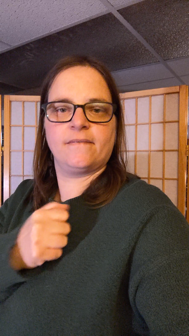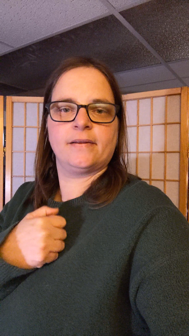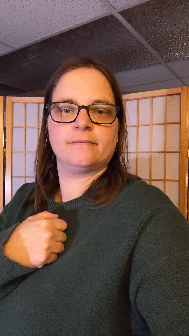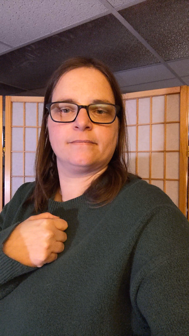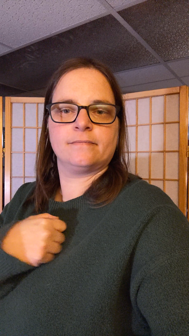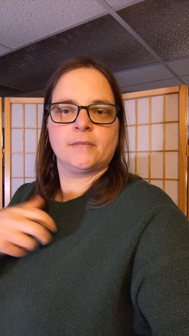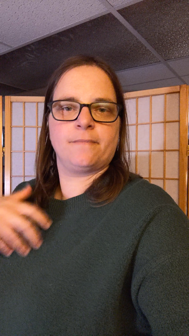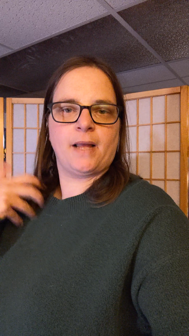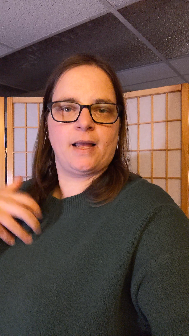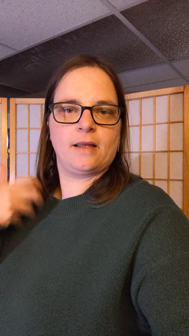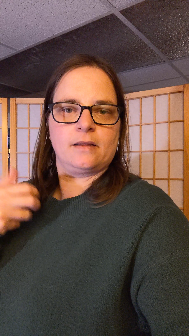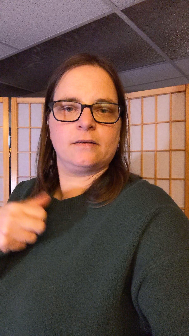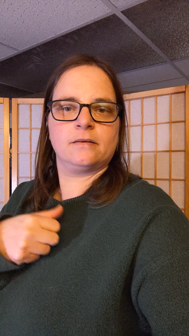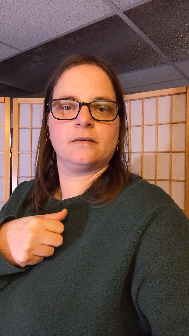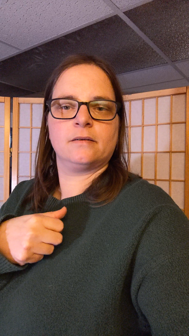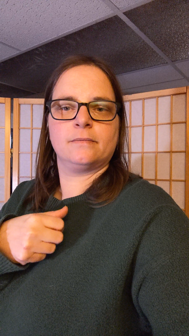monkey